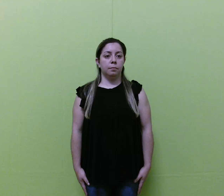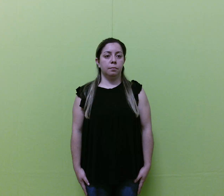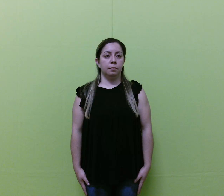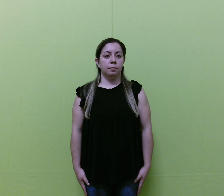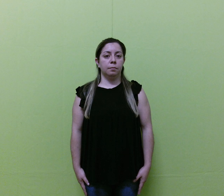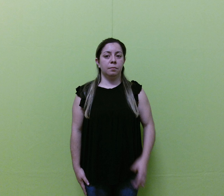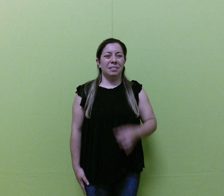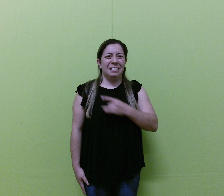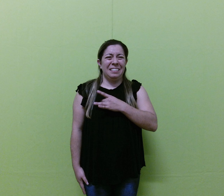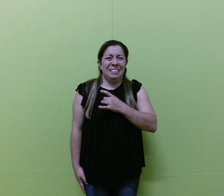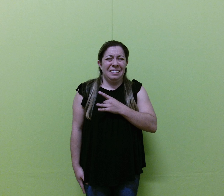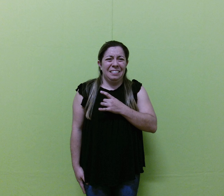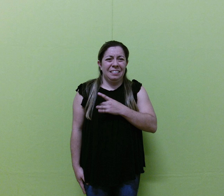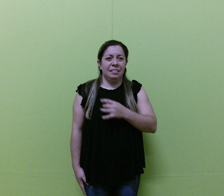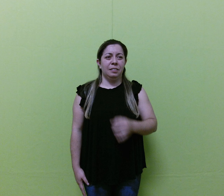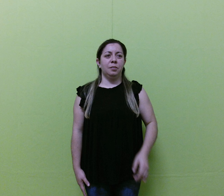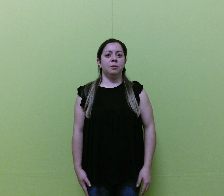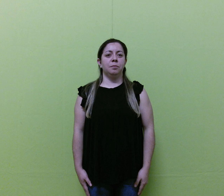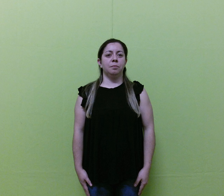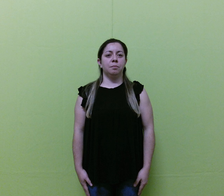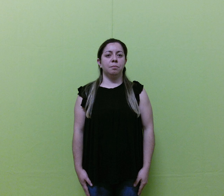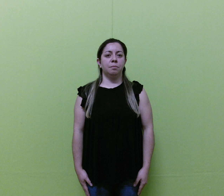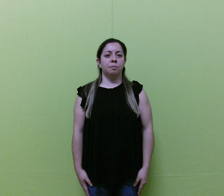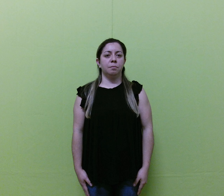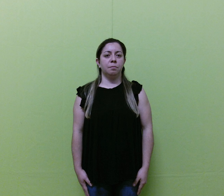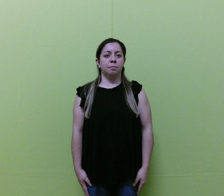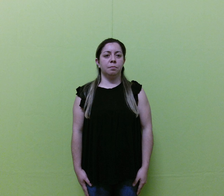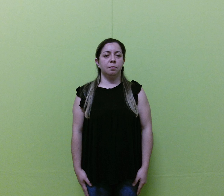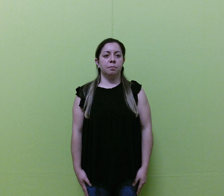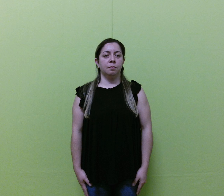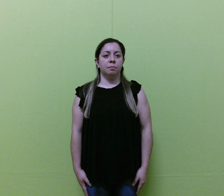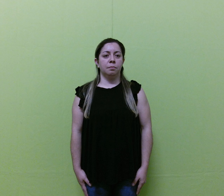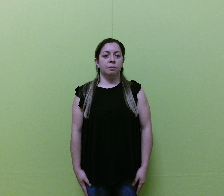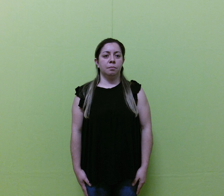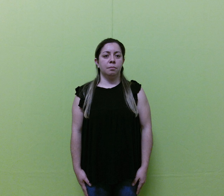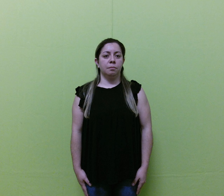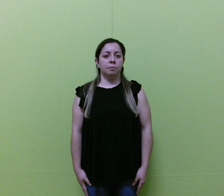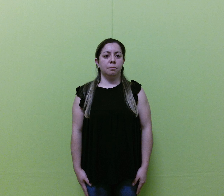medo